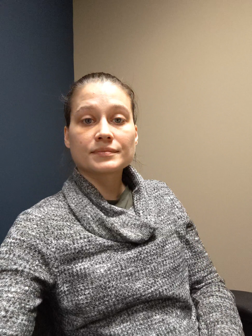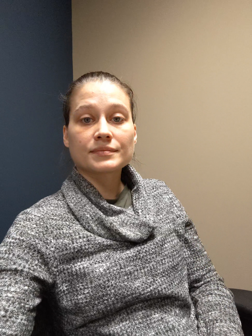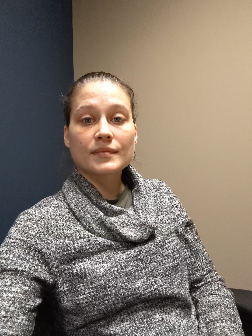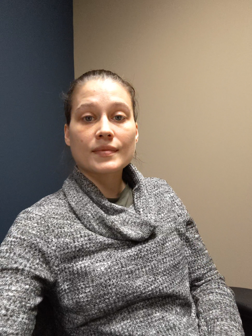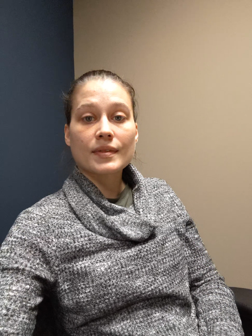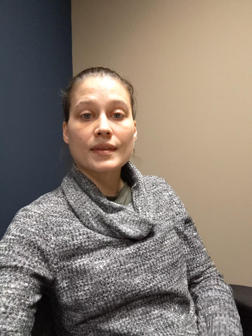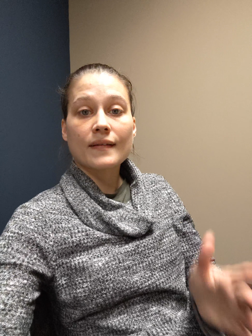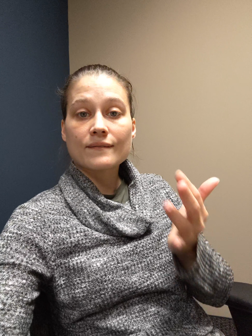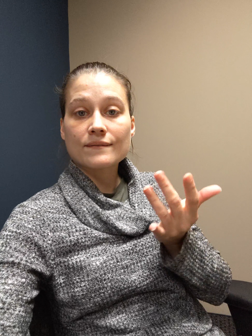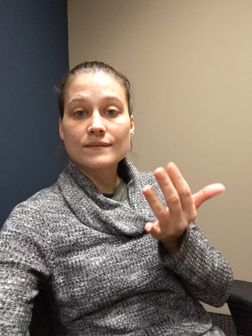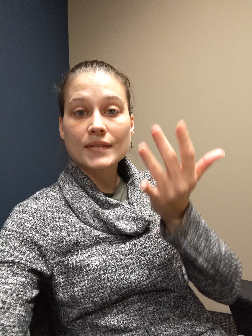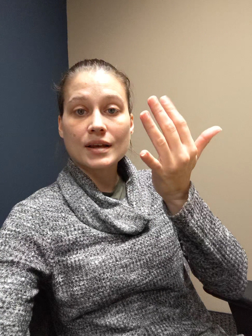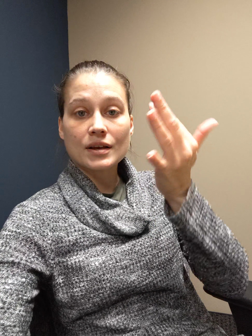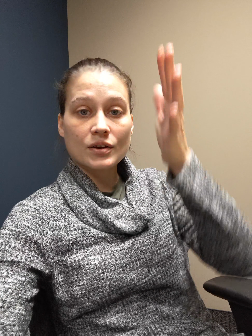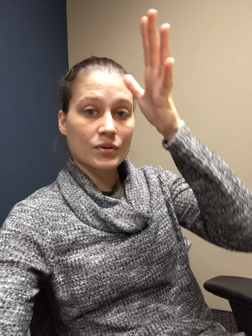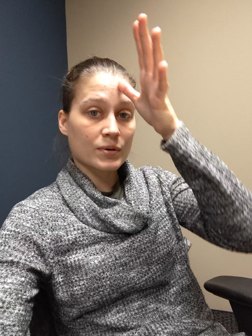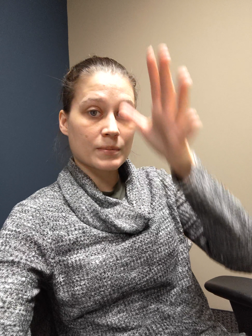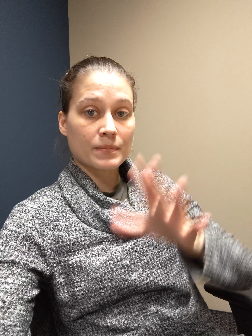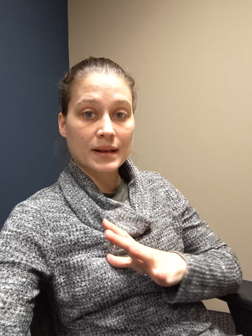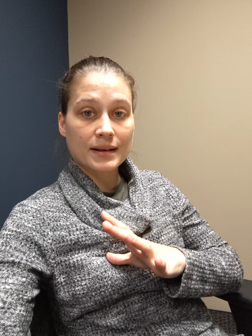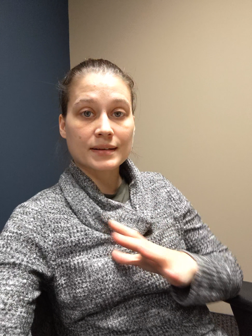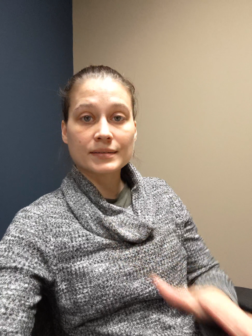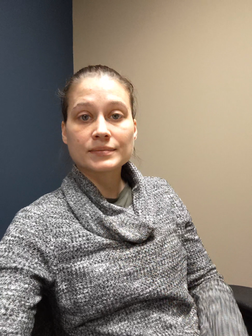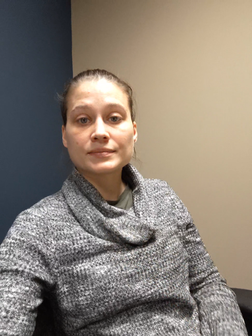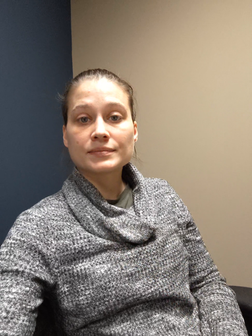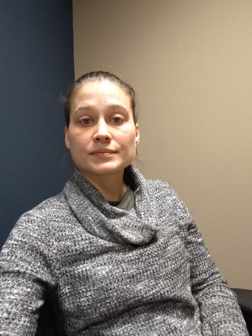fireman